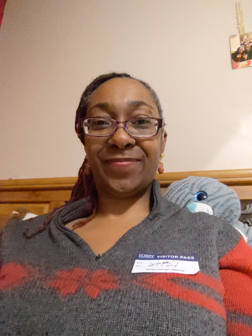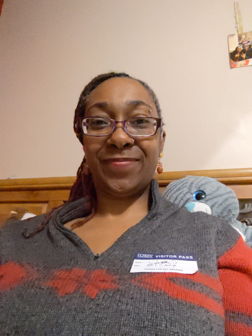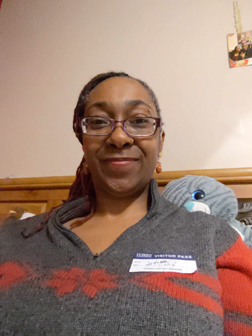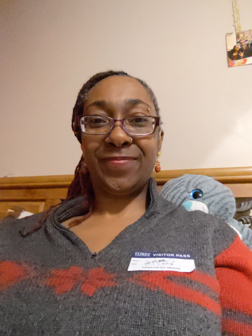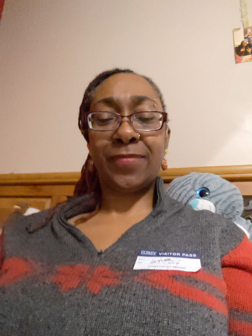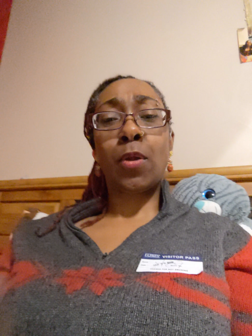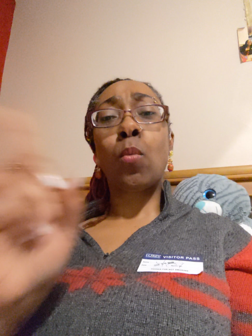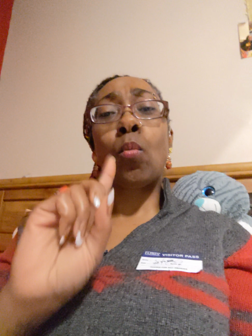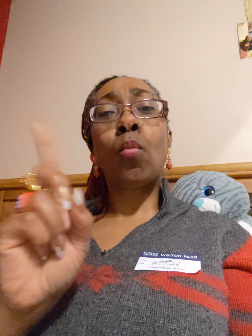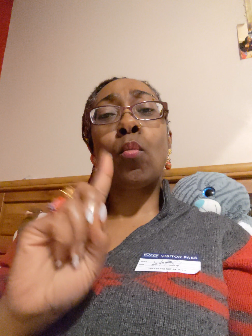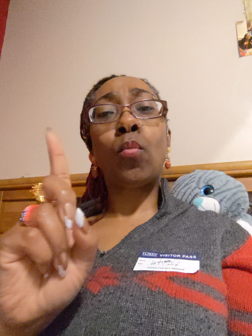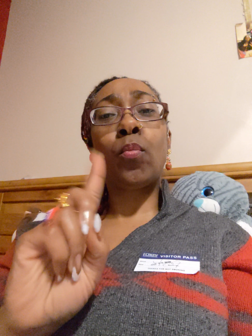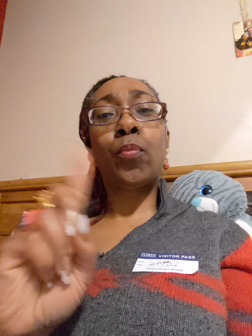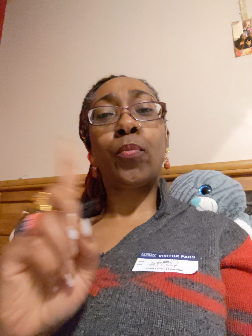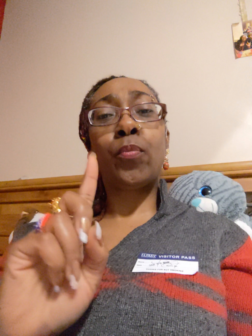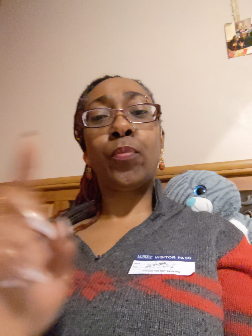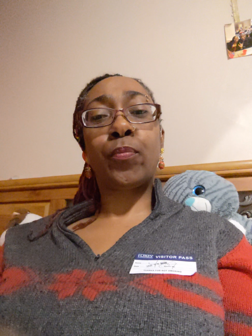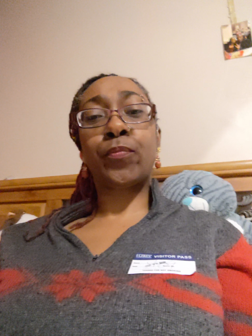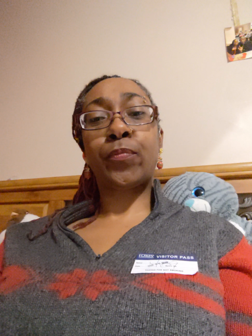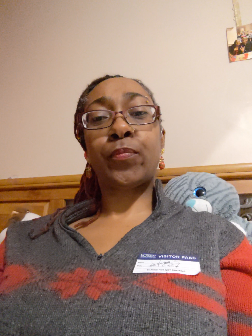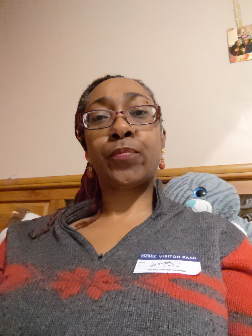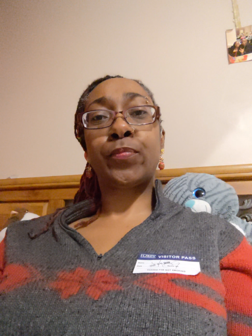where